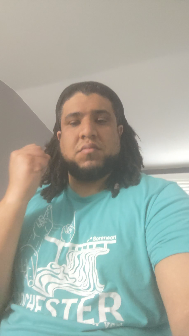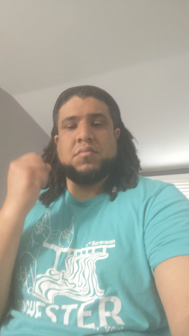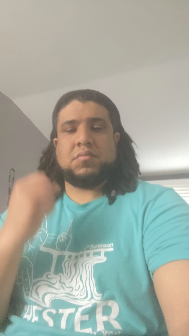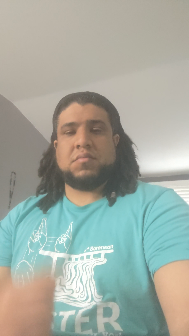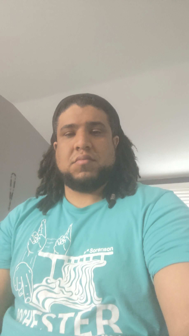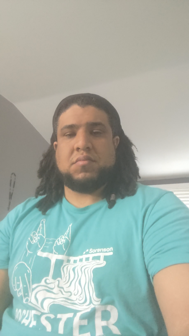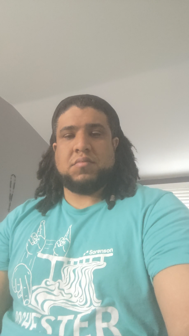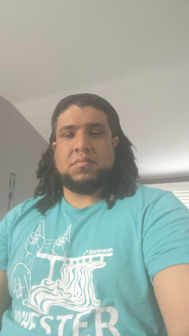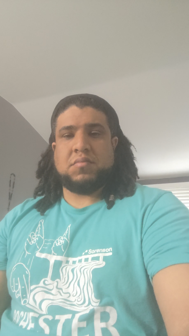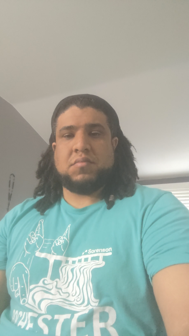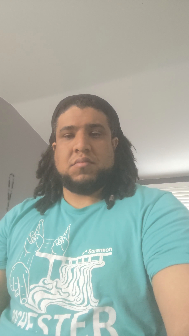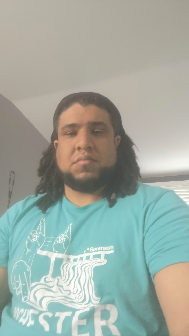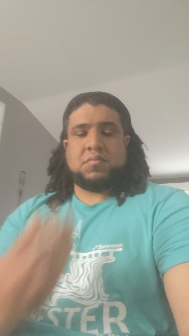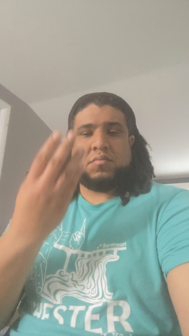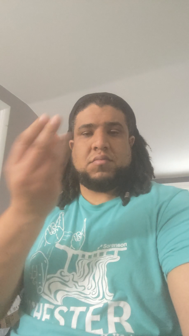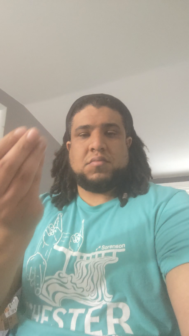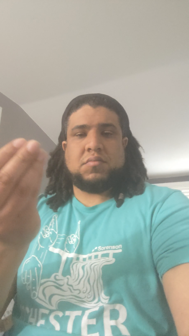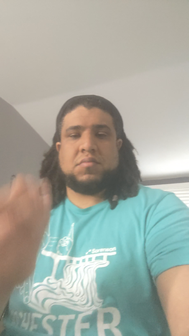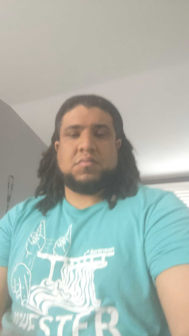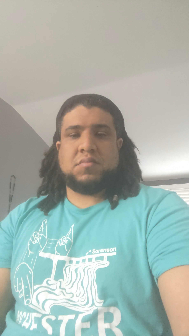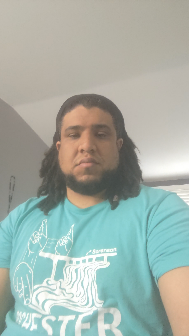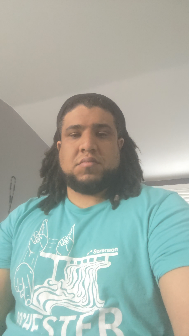got to